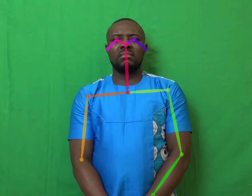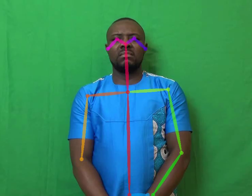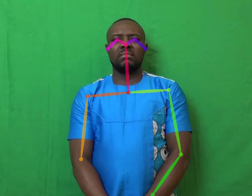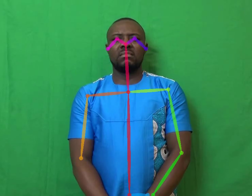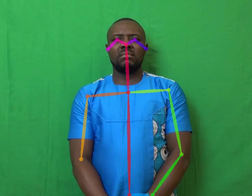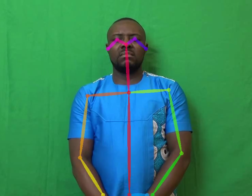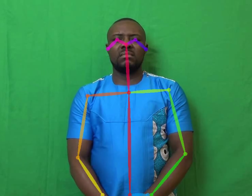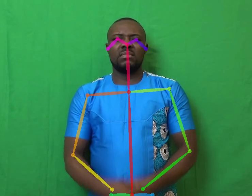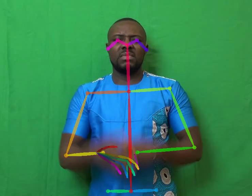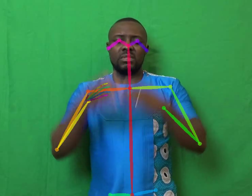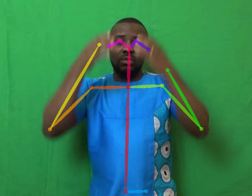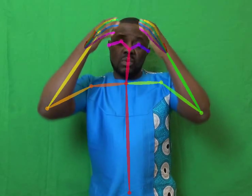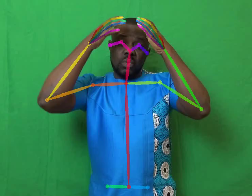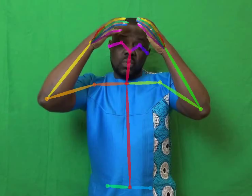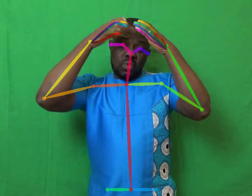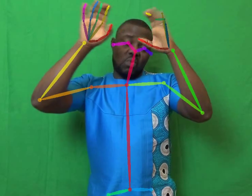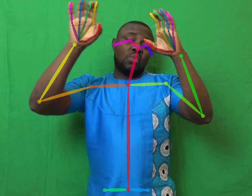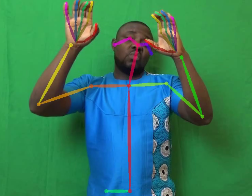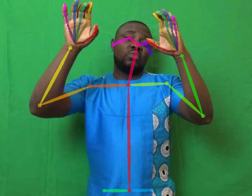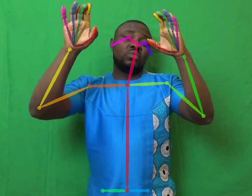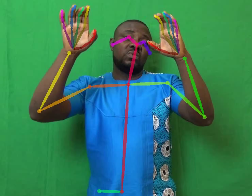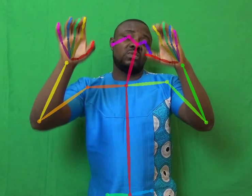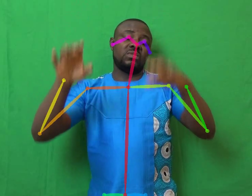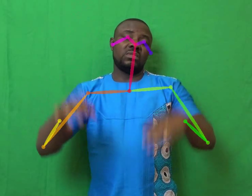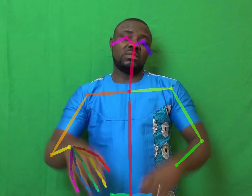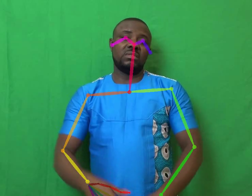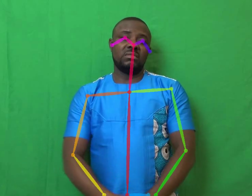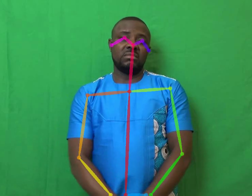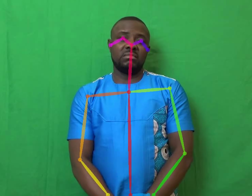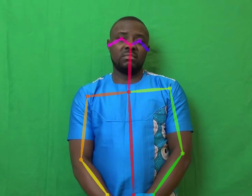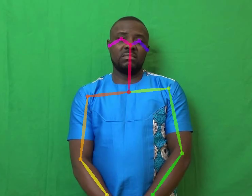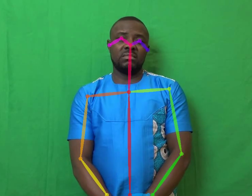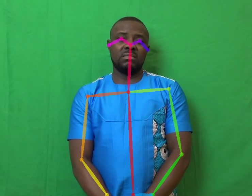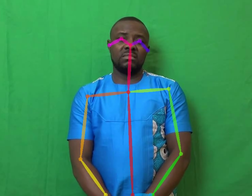cause